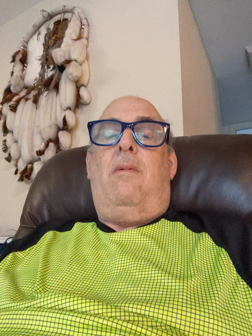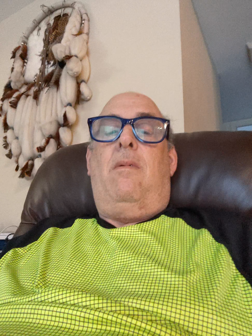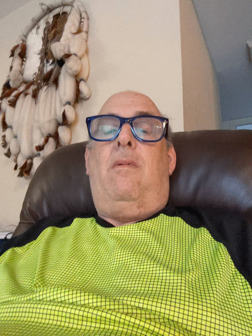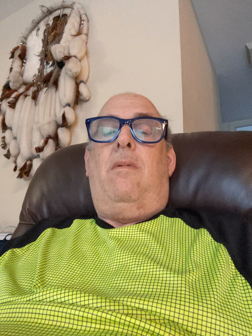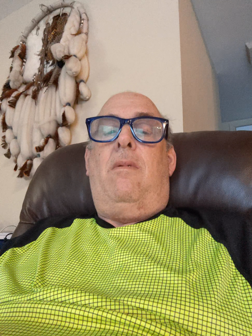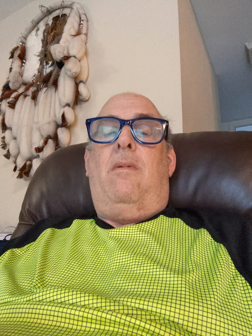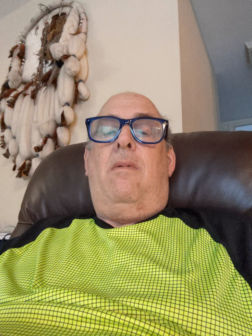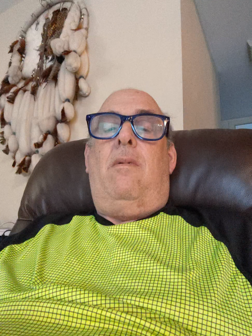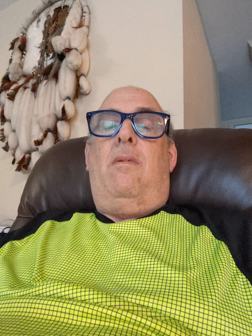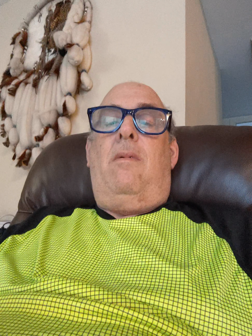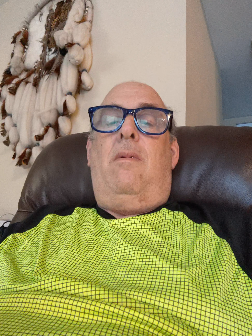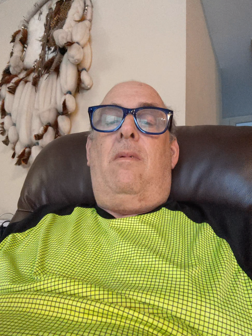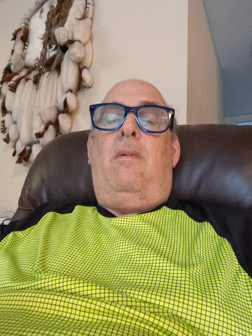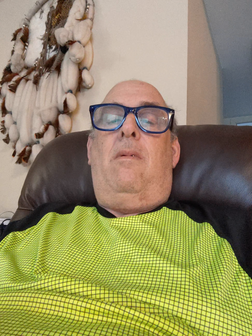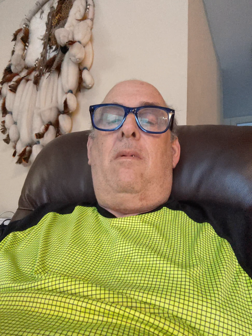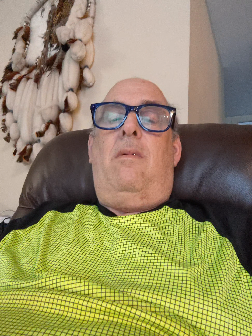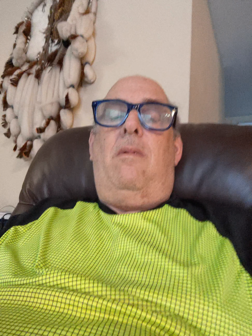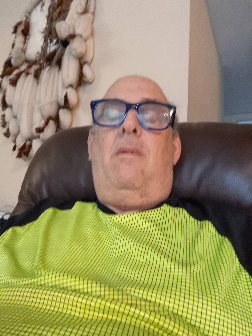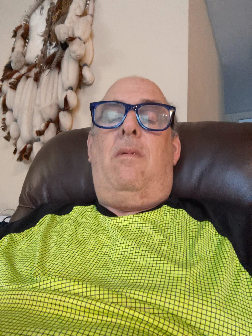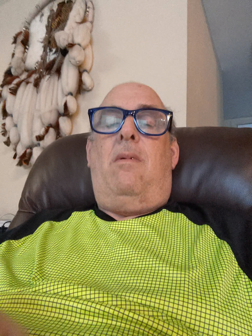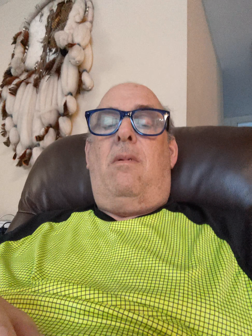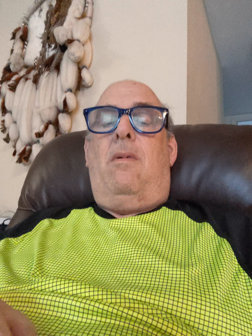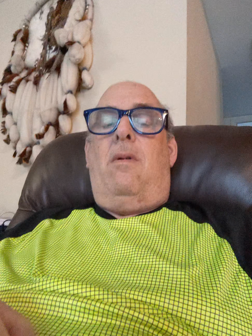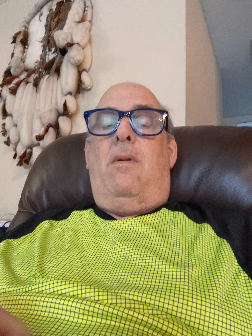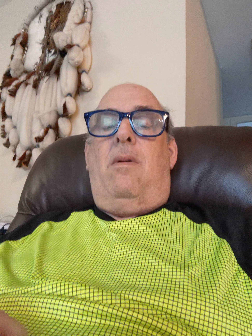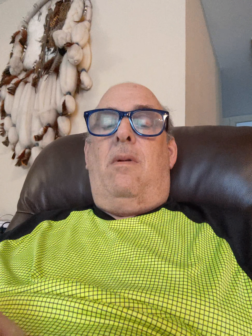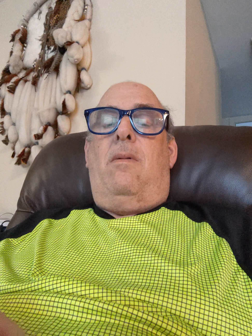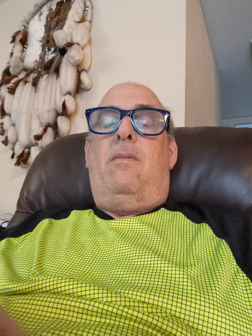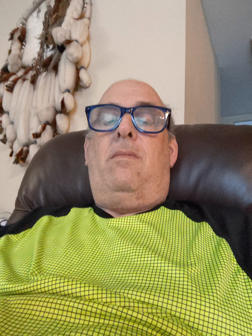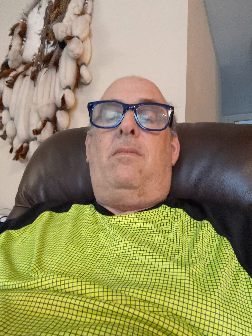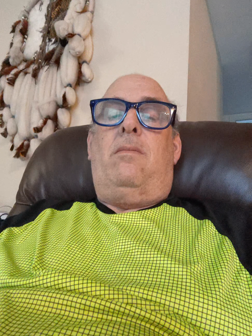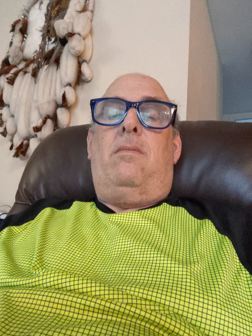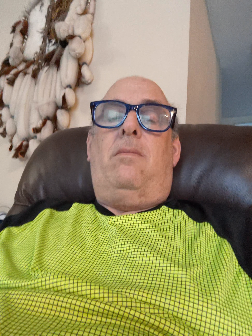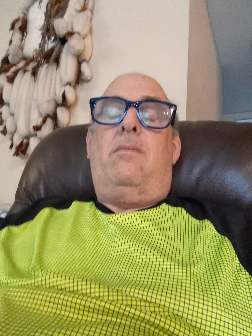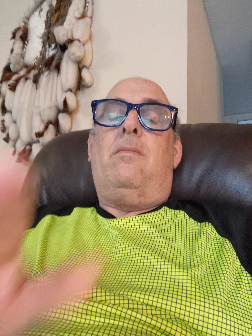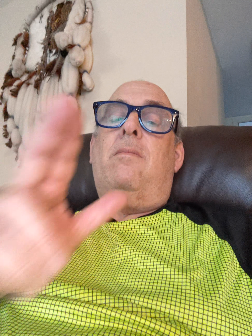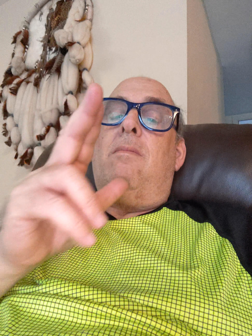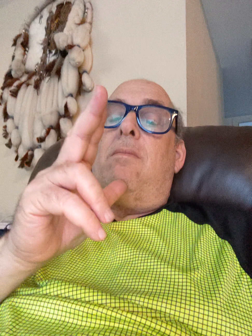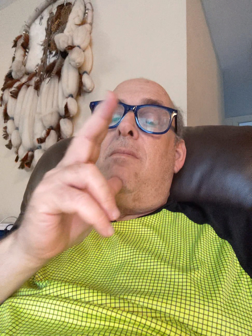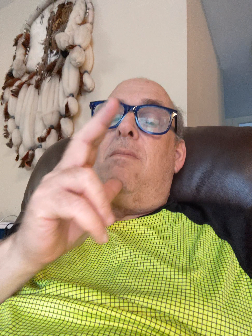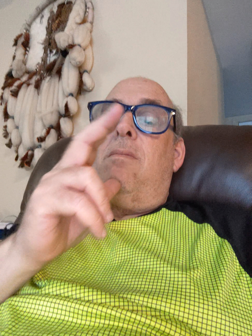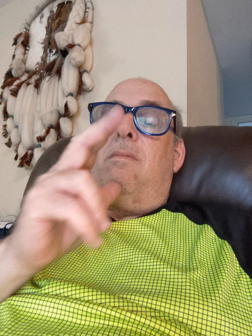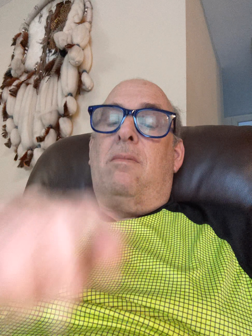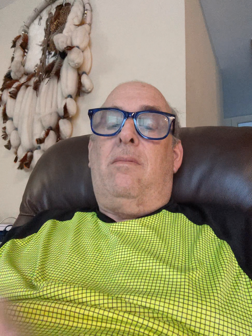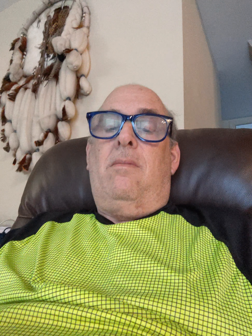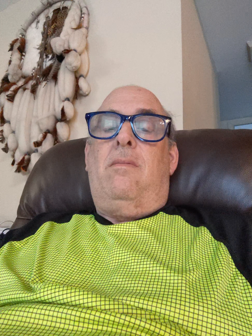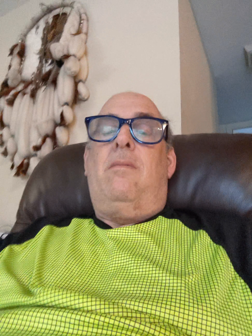hen